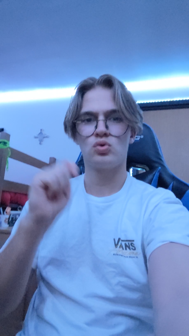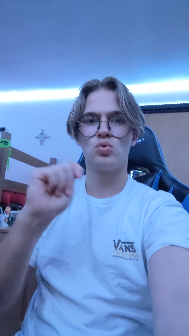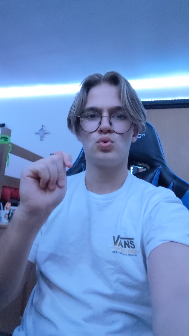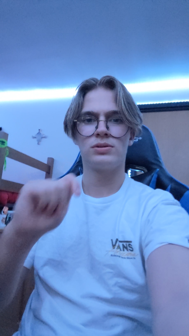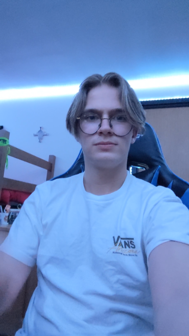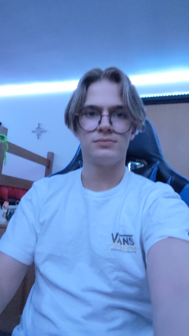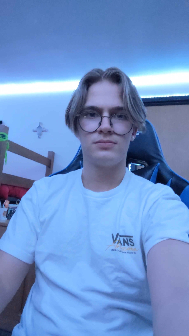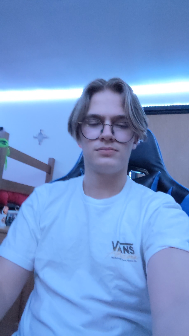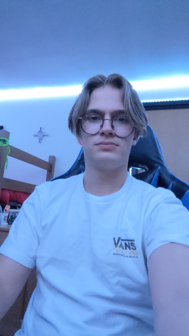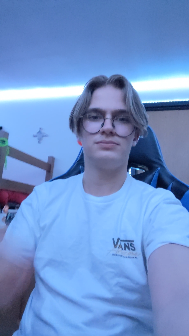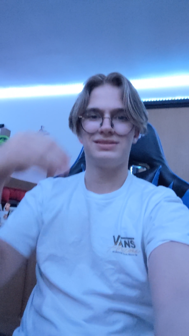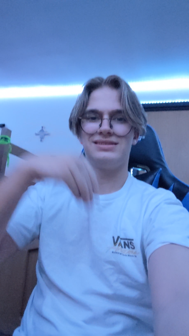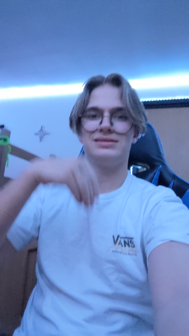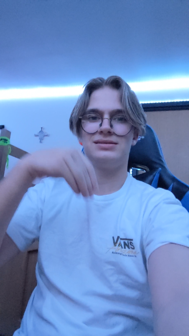inside